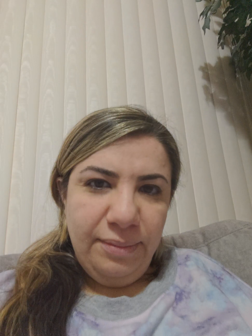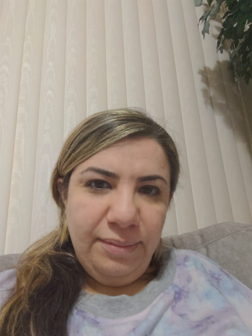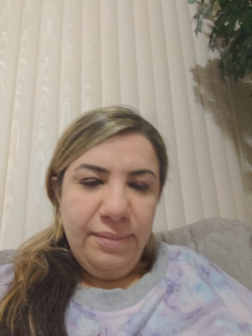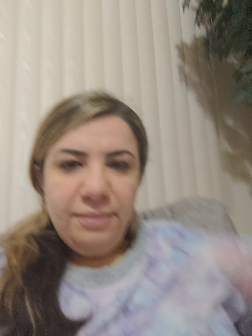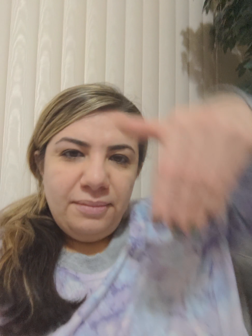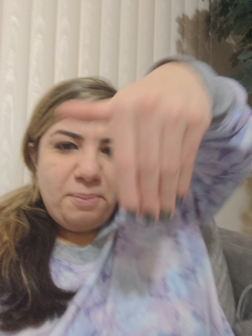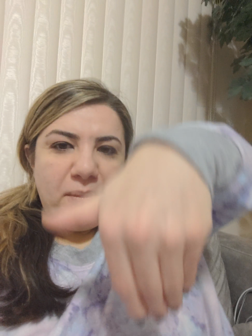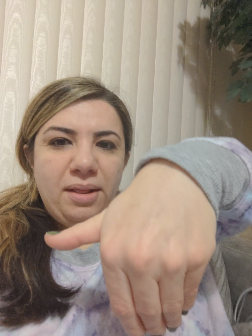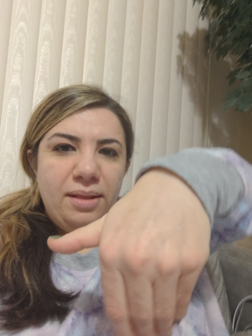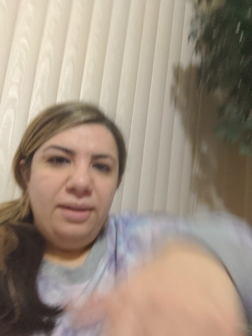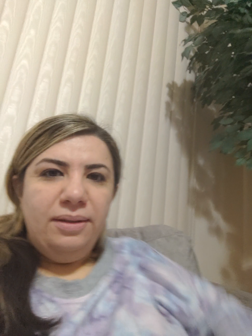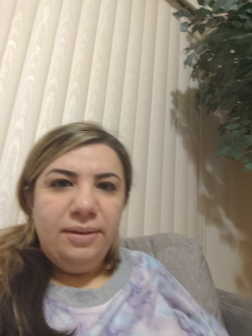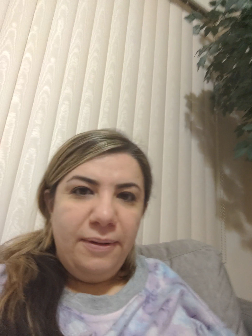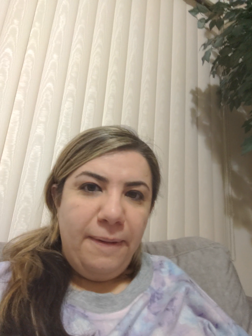night